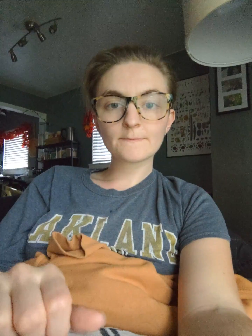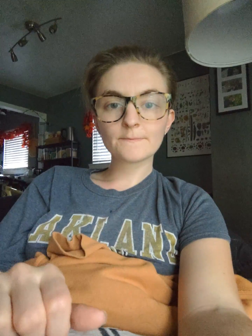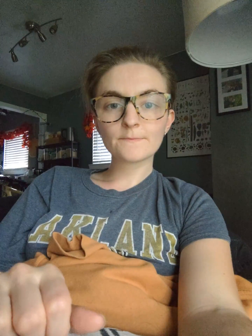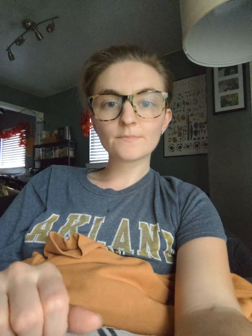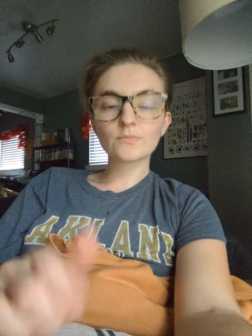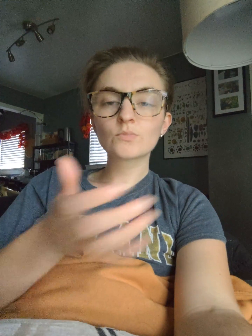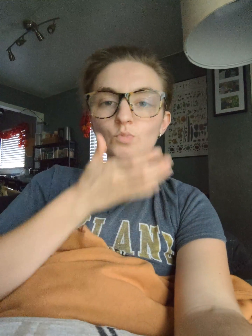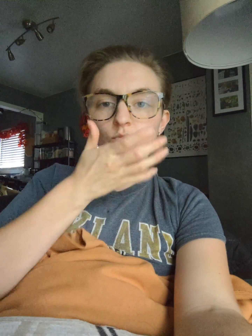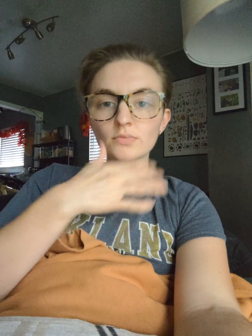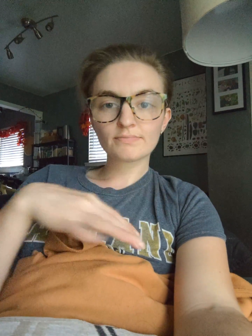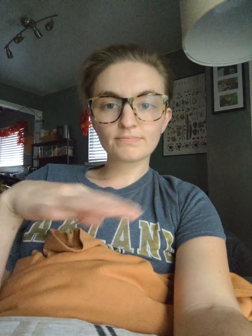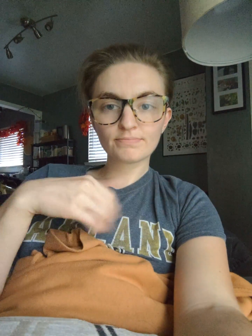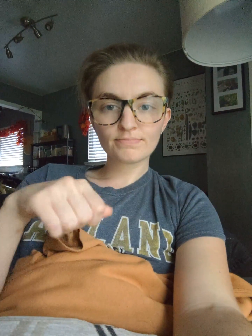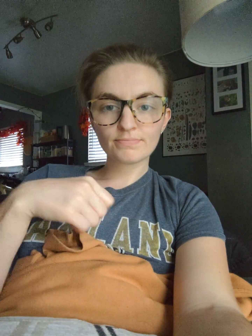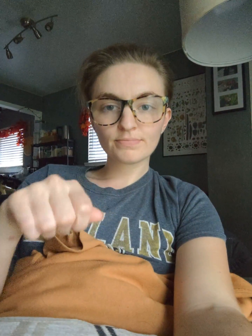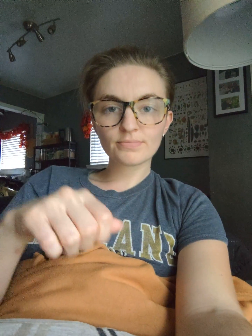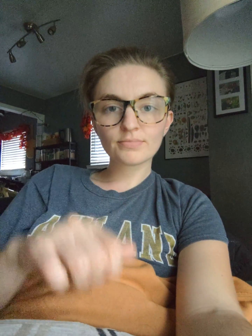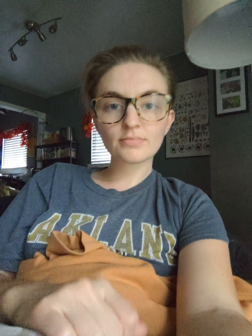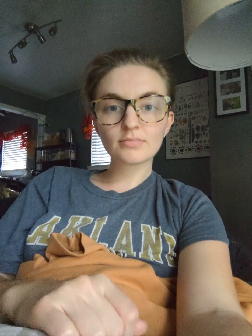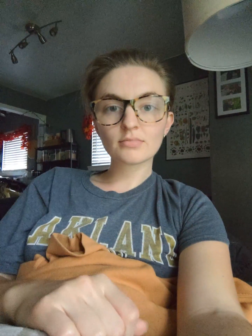lawn mower